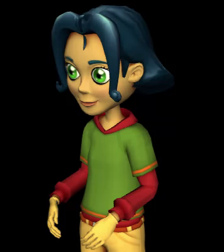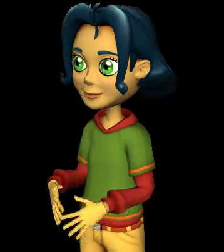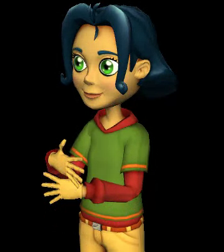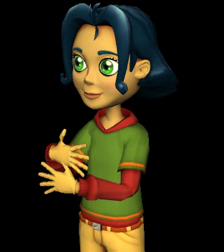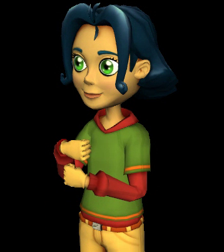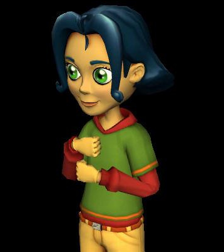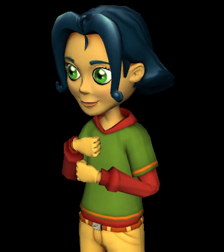يستقبل